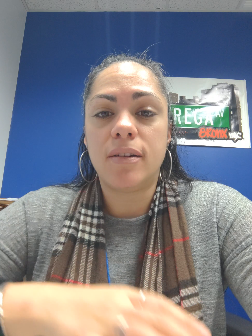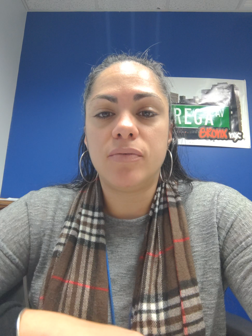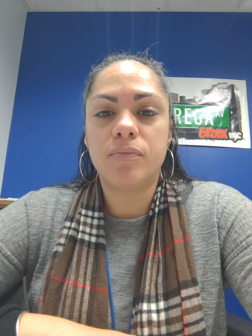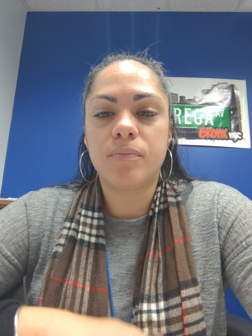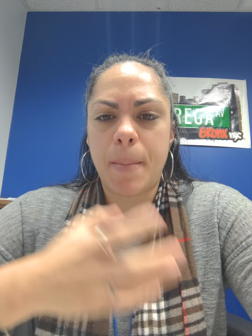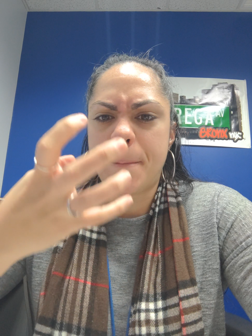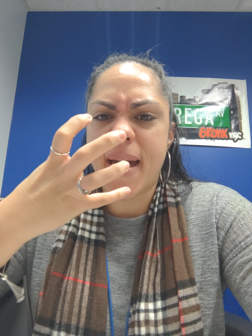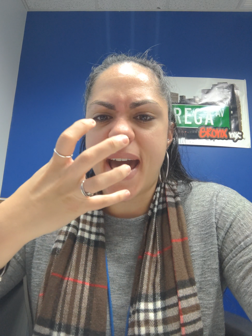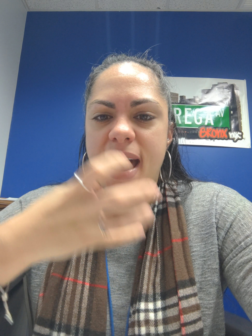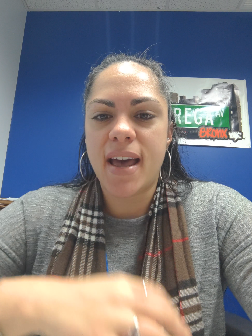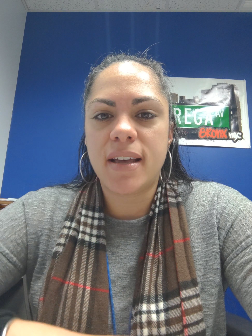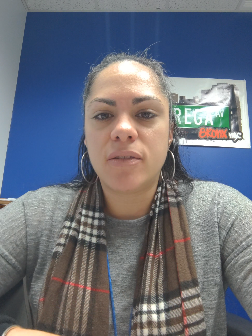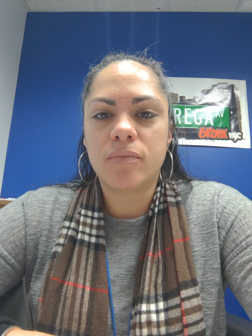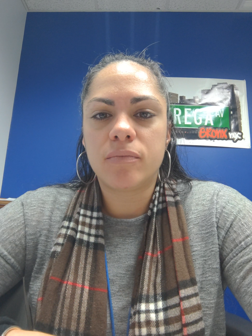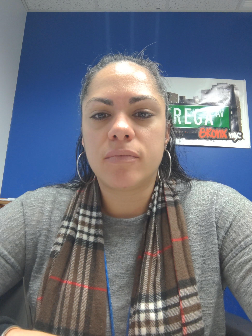mad